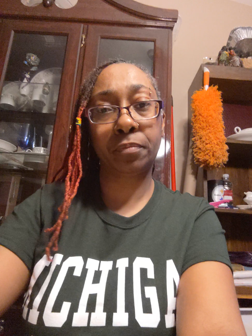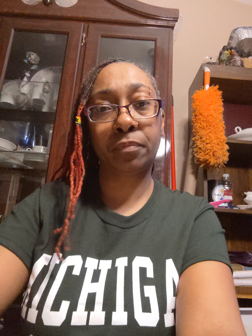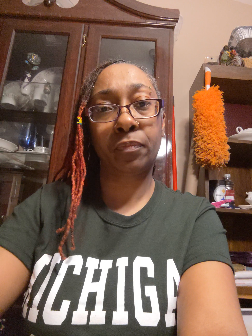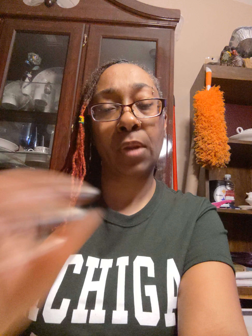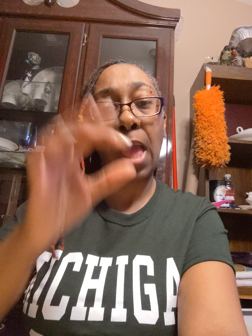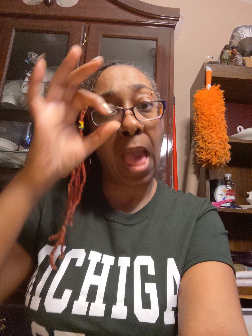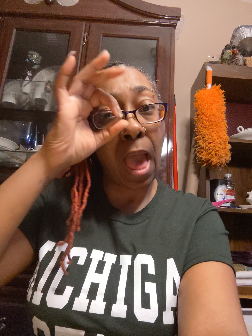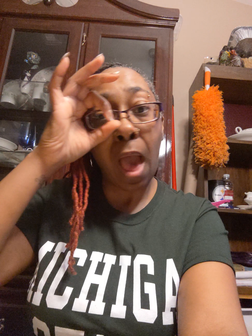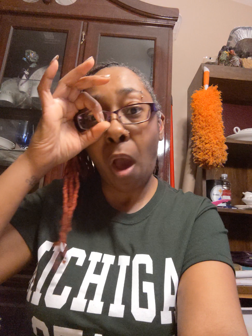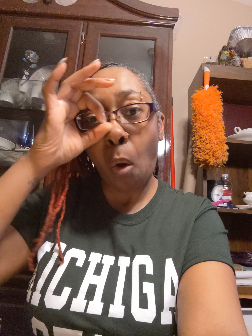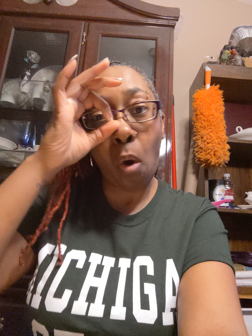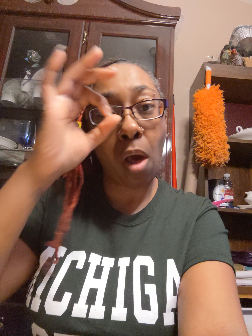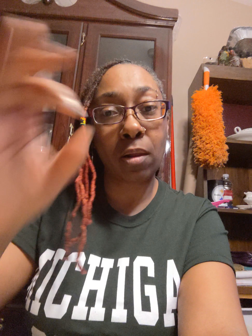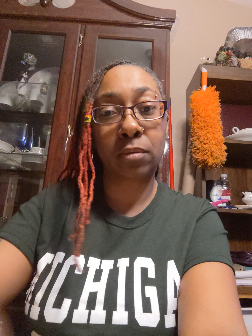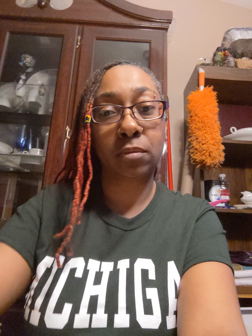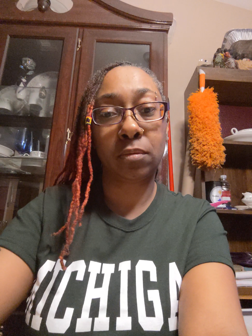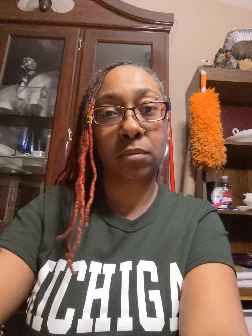owl